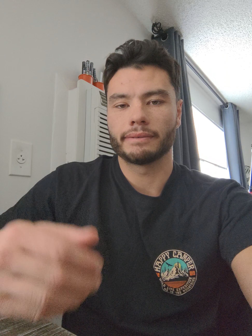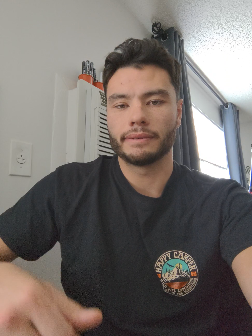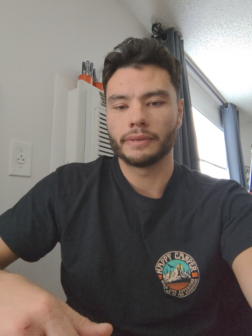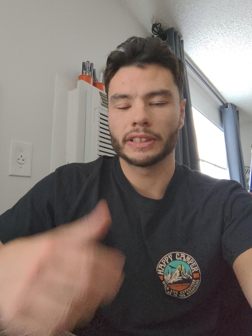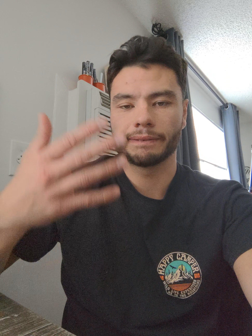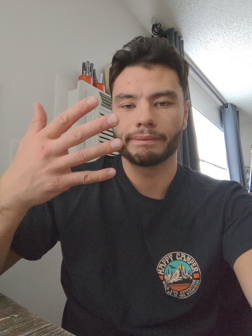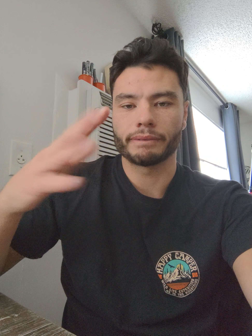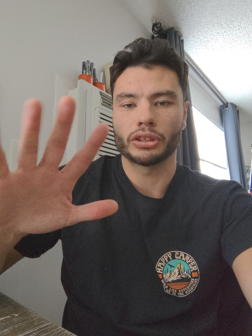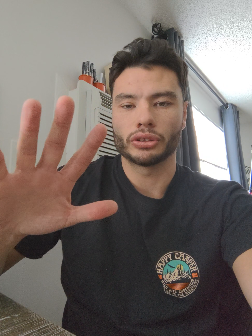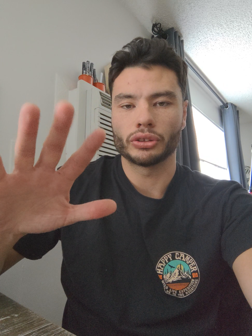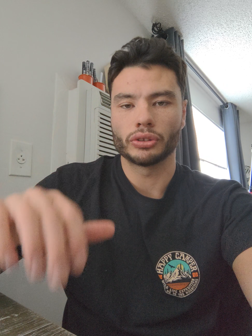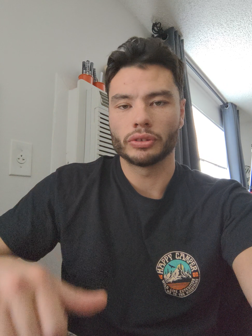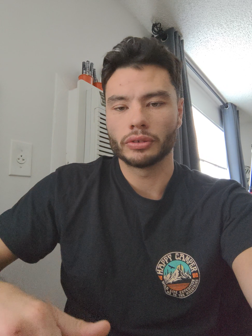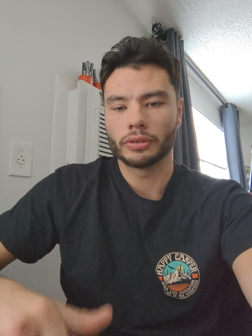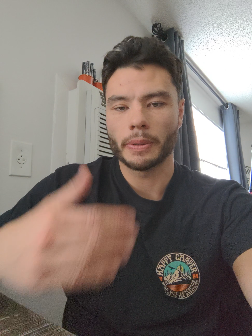finish